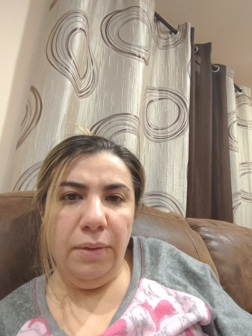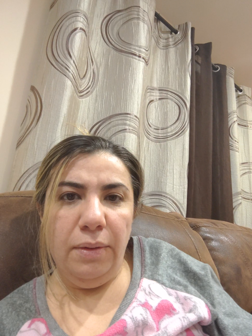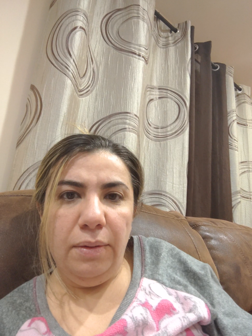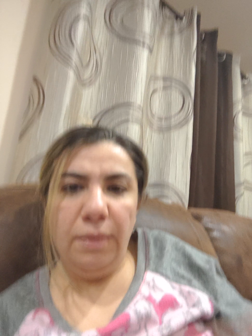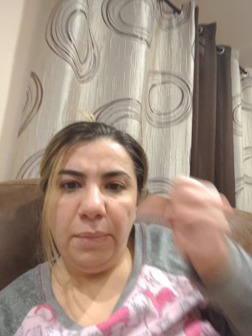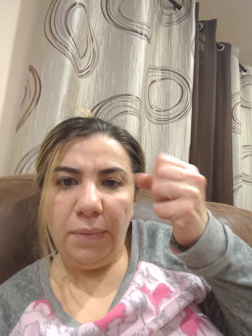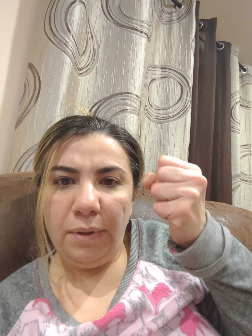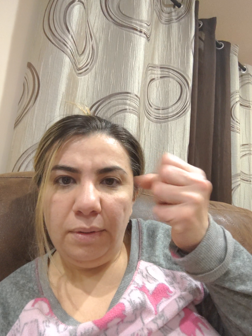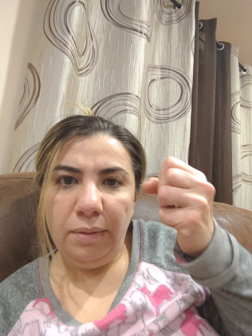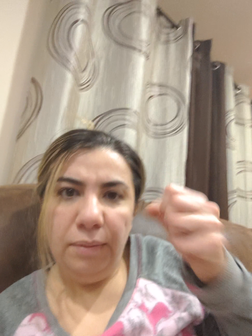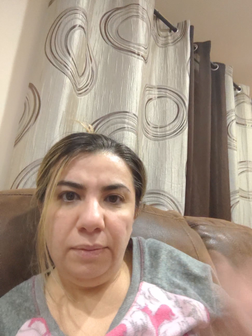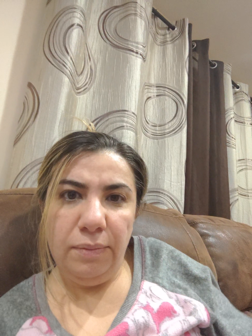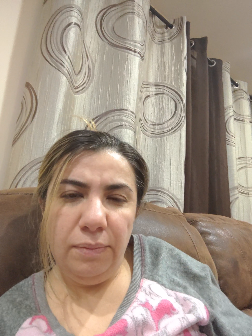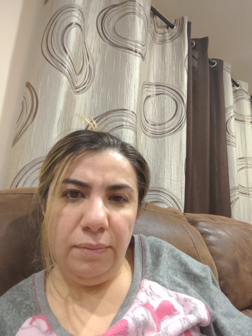milk